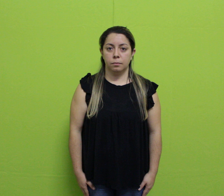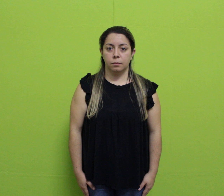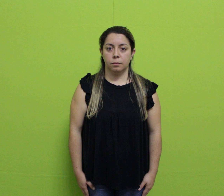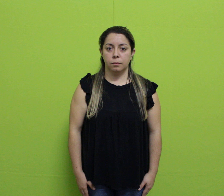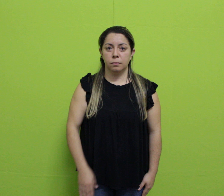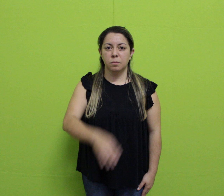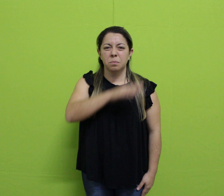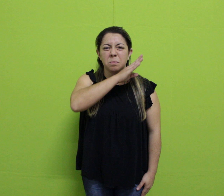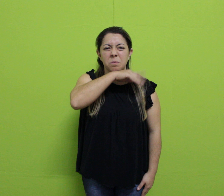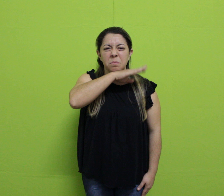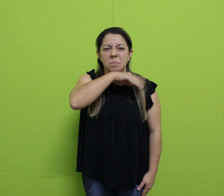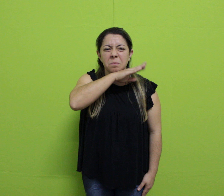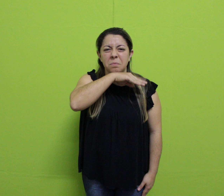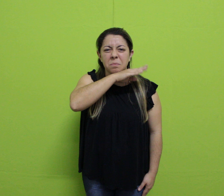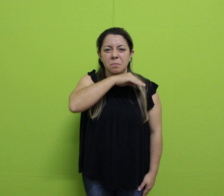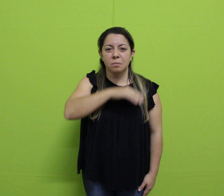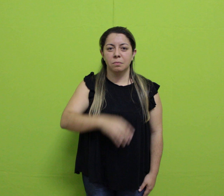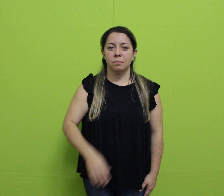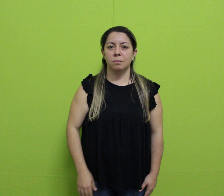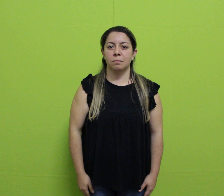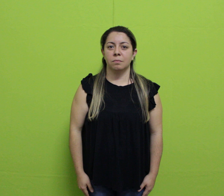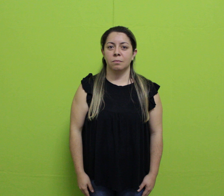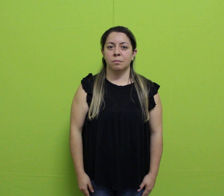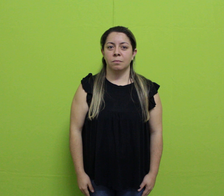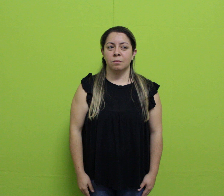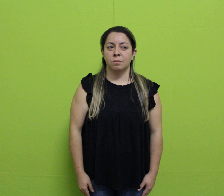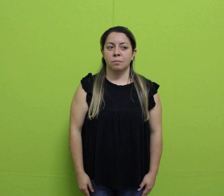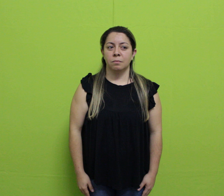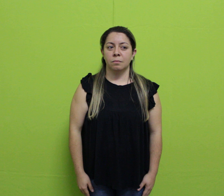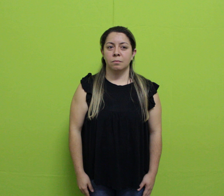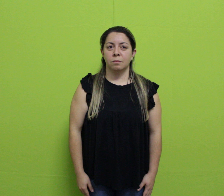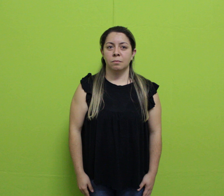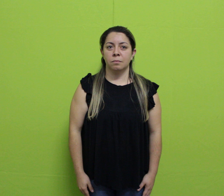ruim